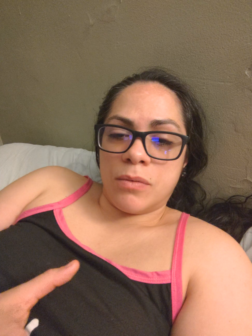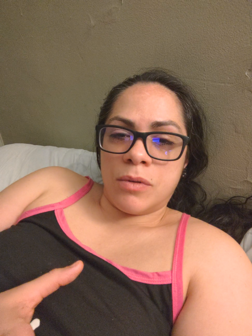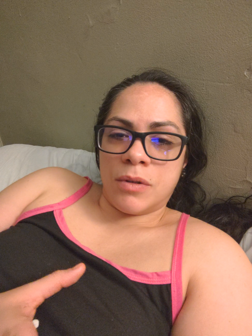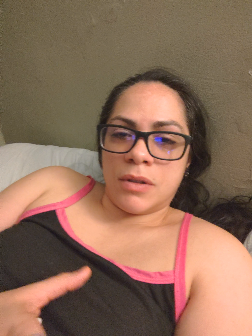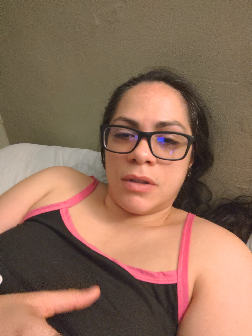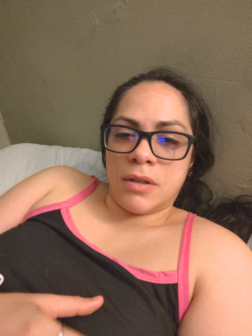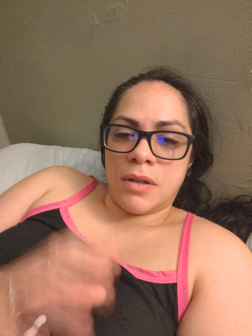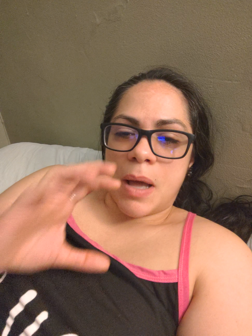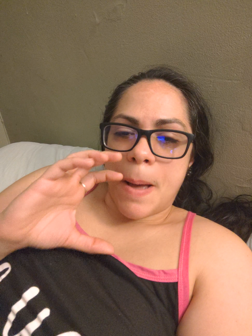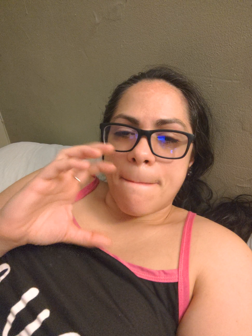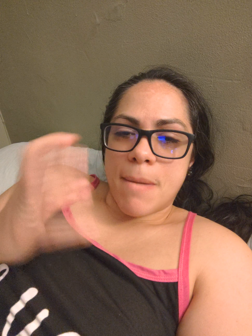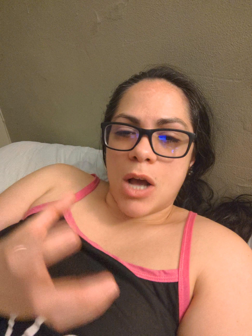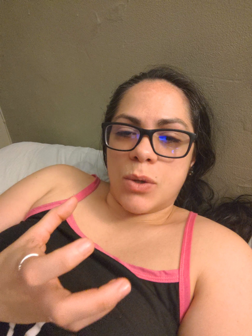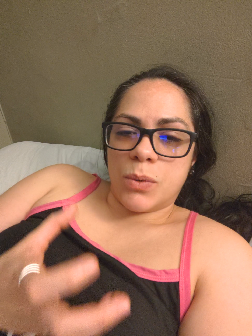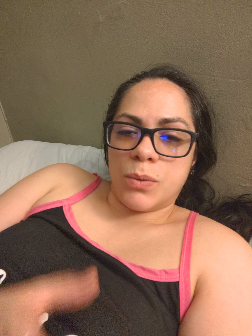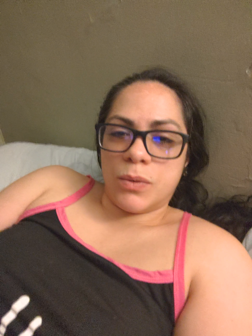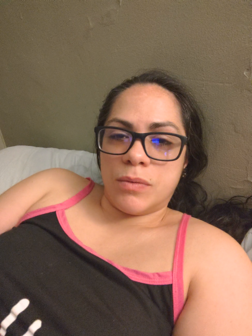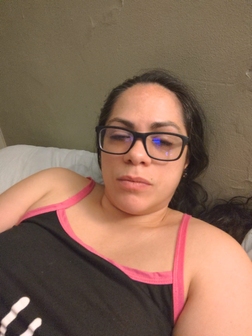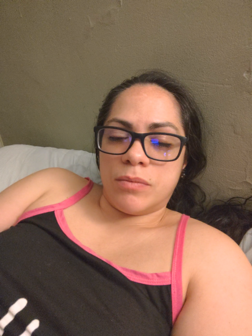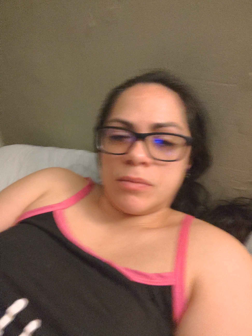balloon